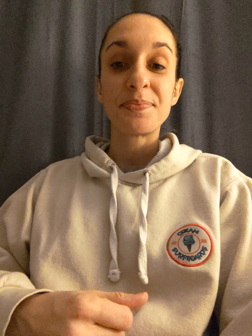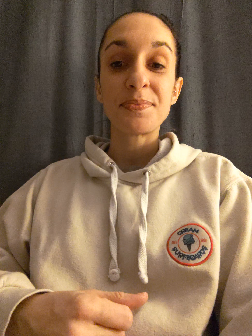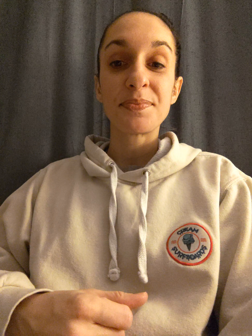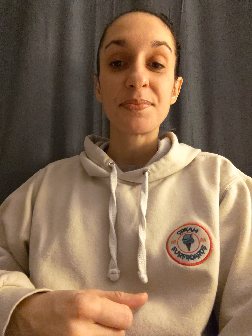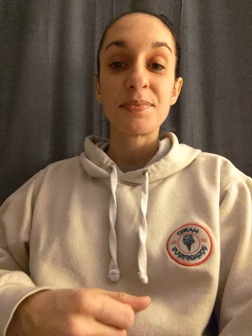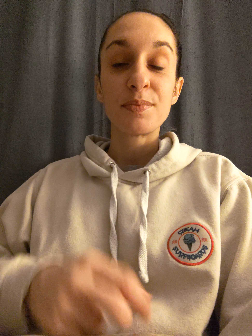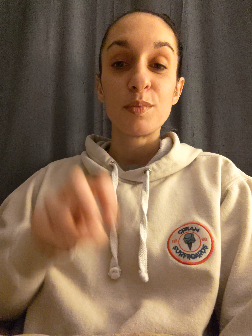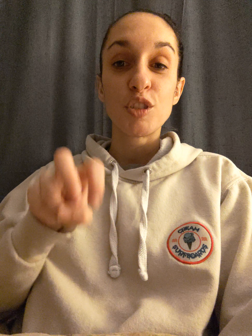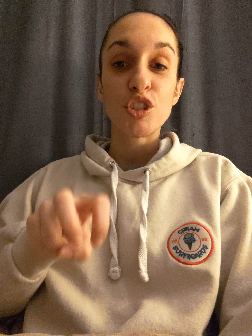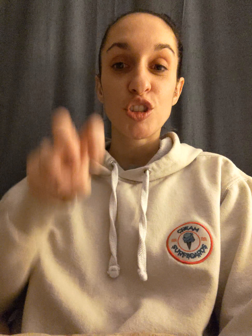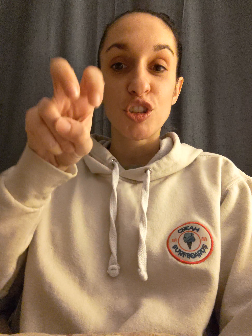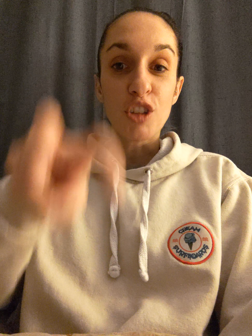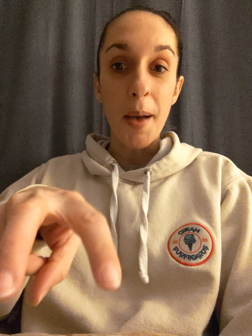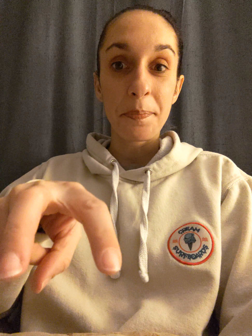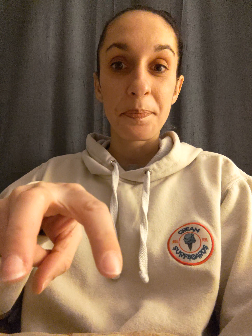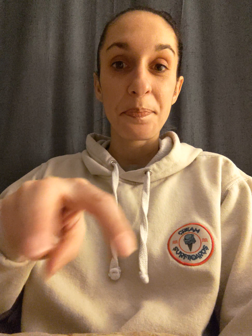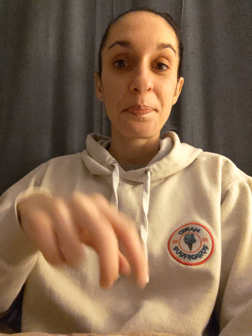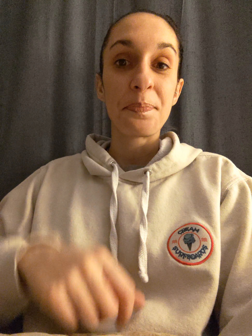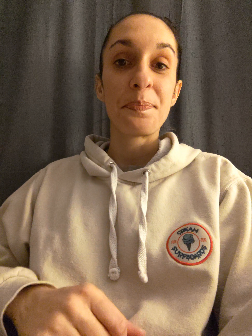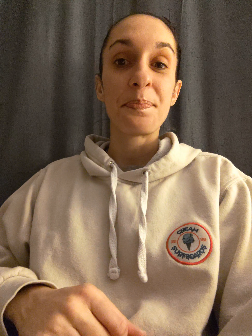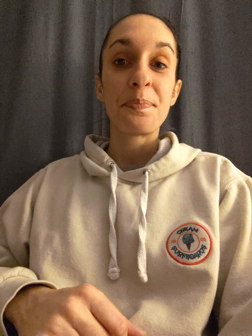jump